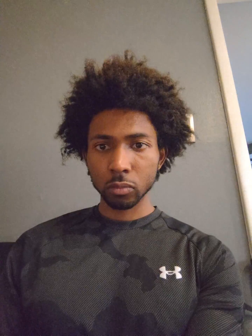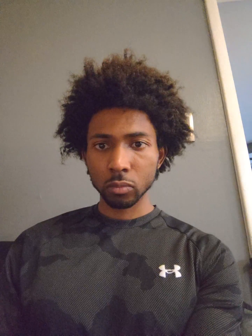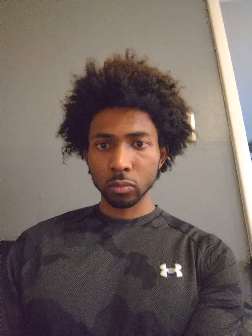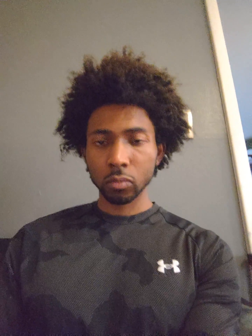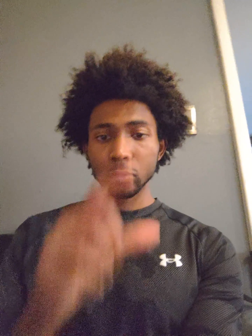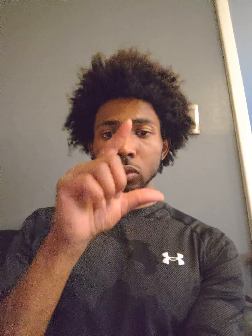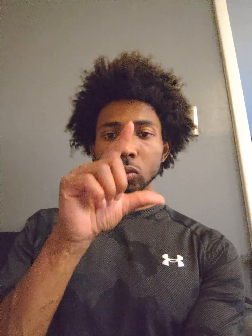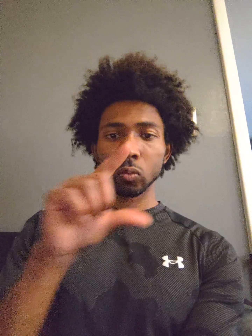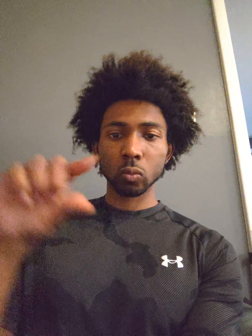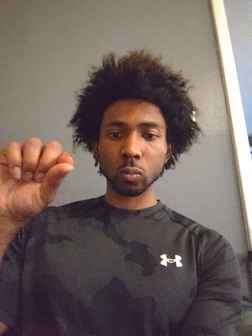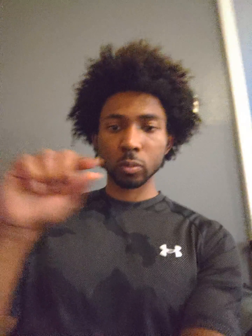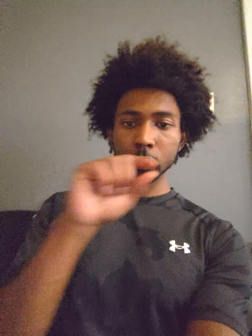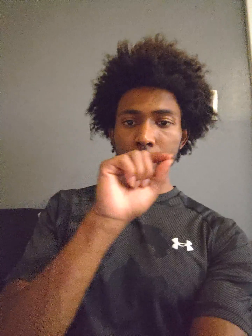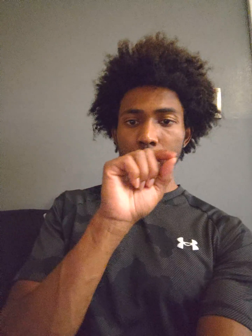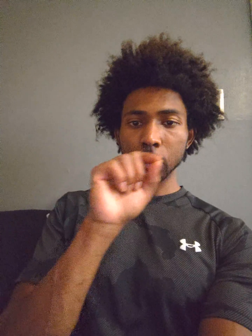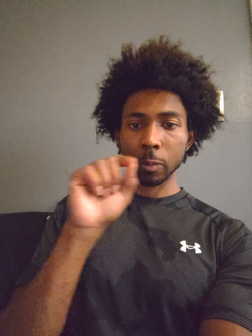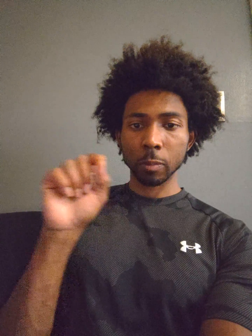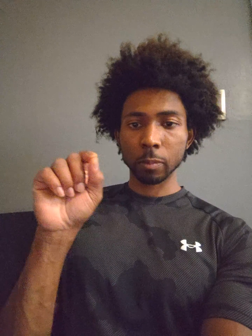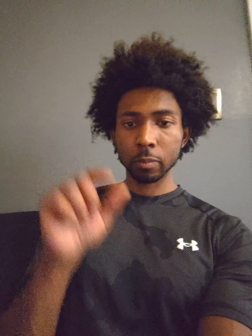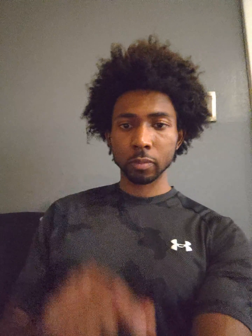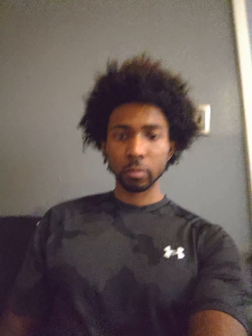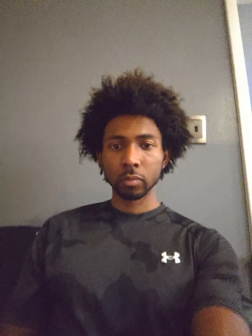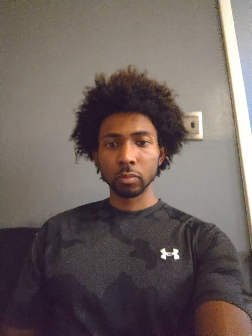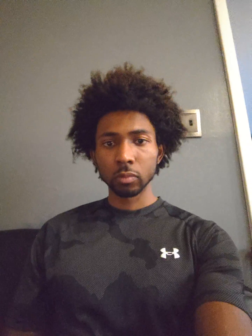peas